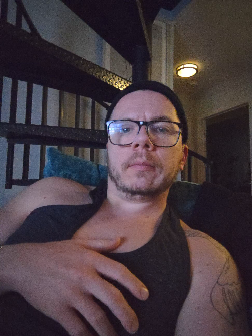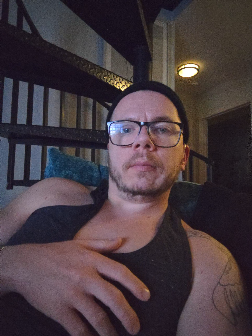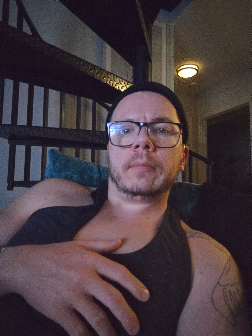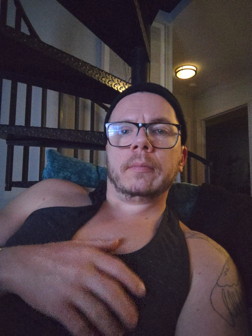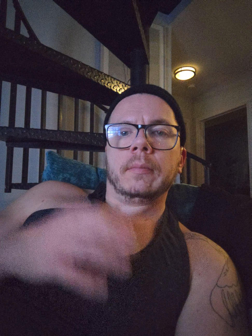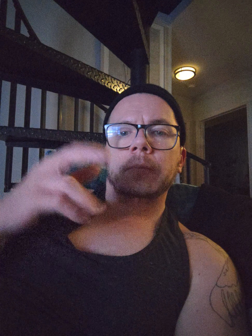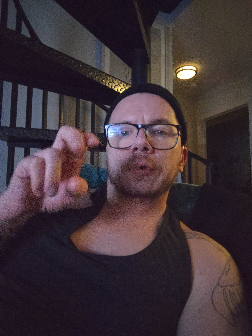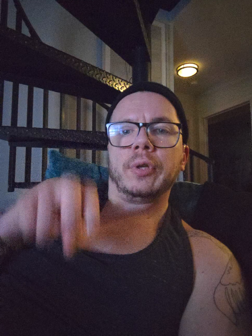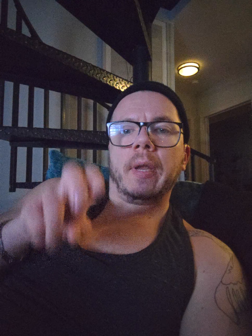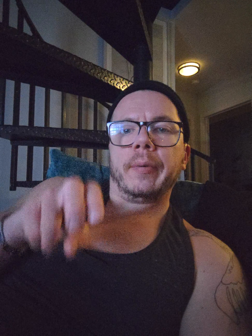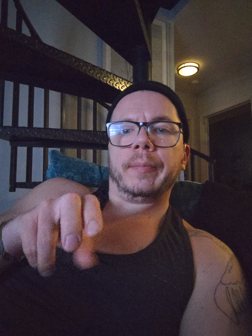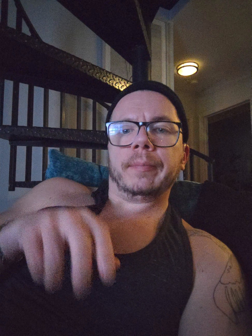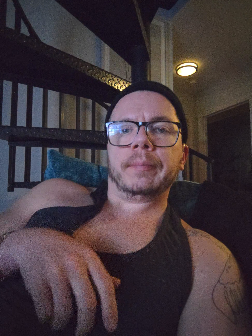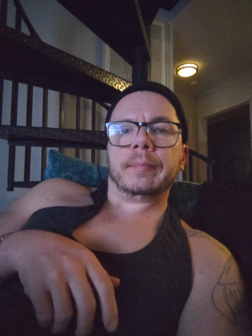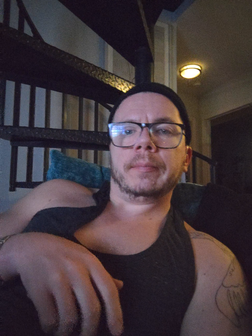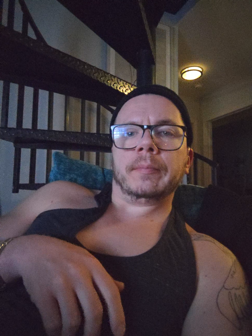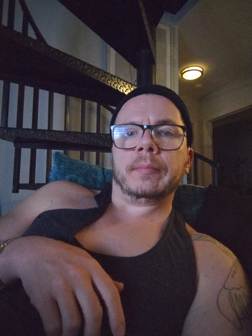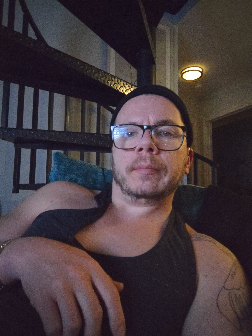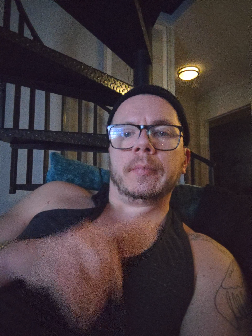chair